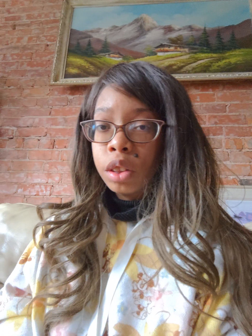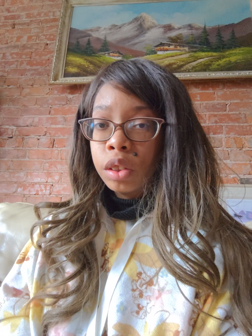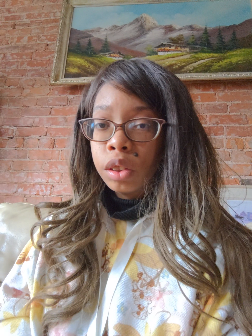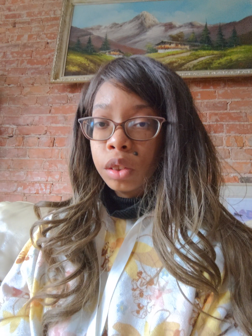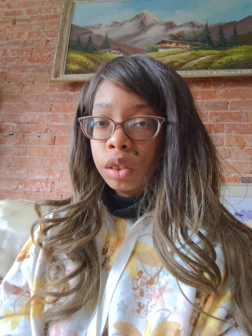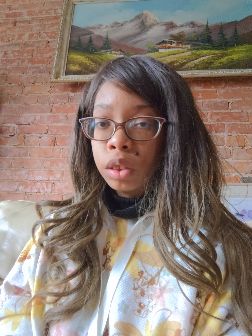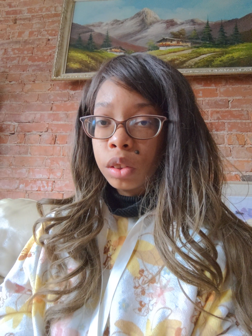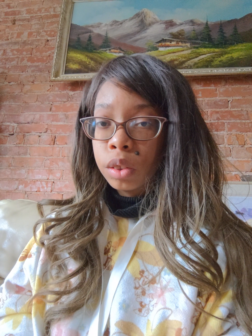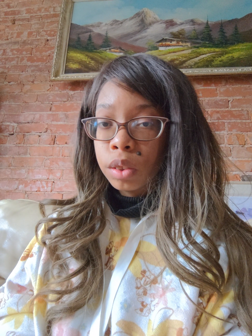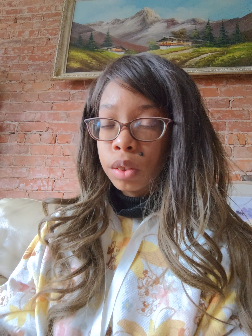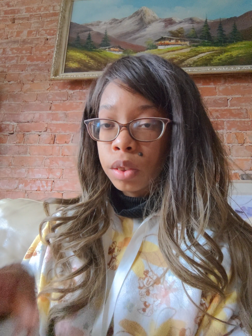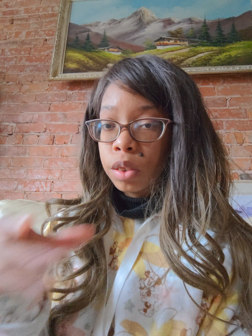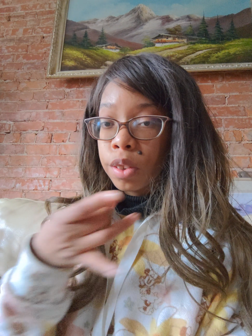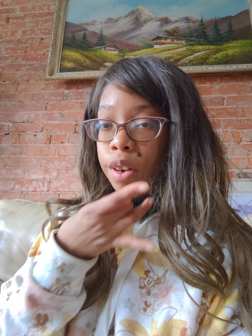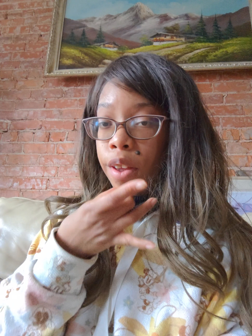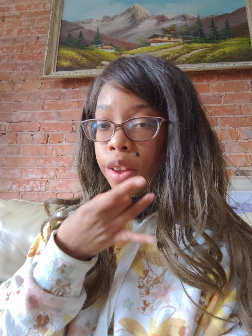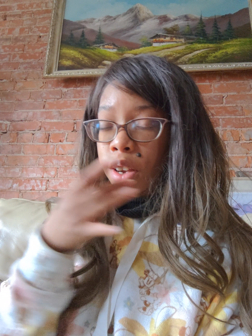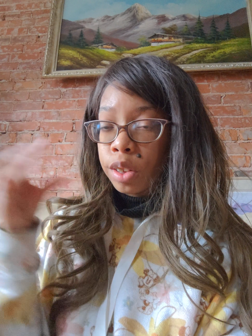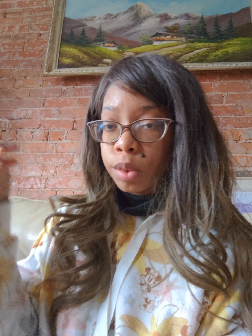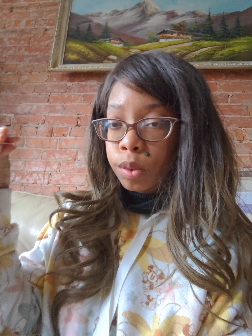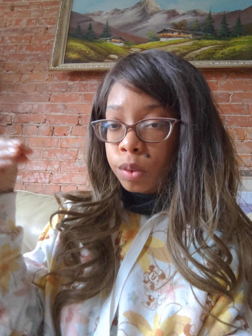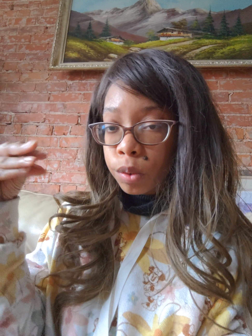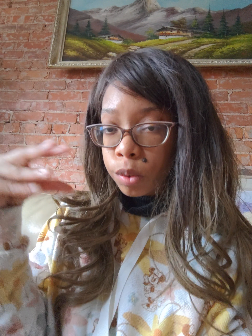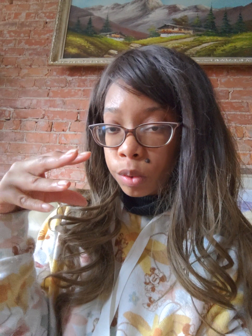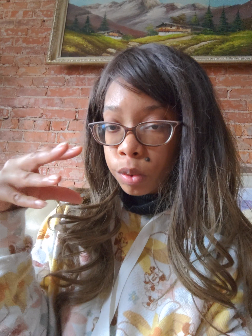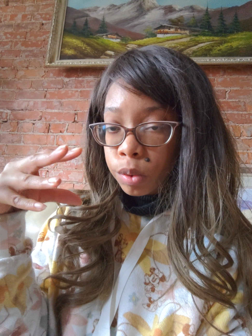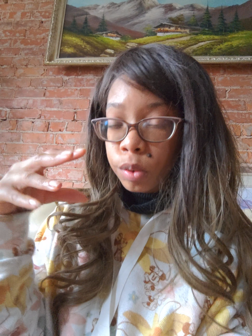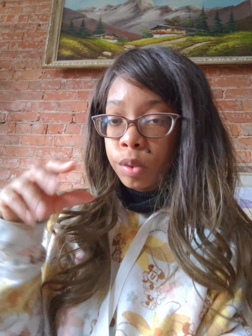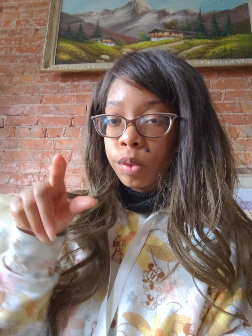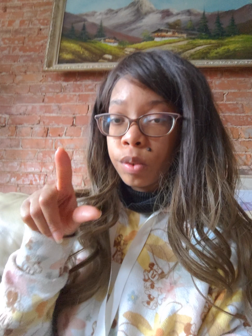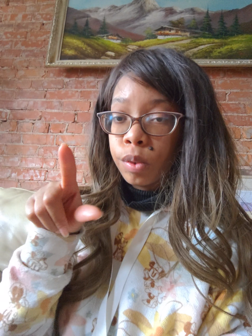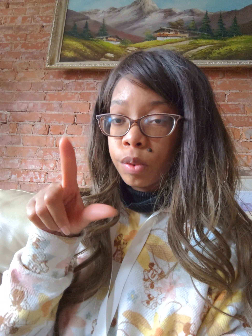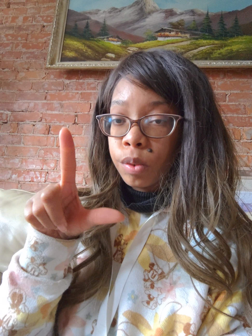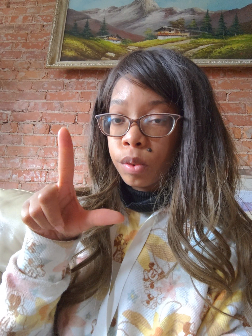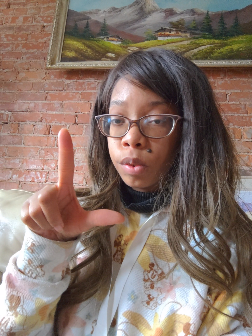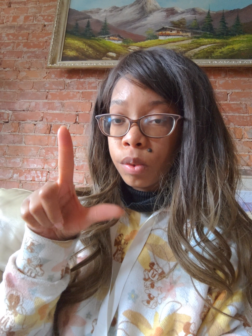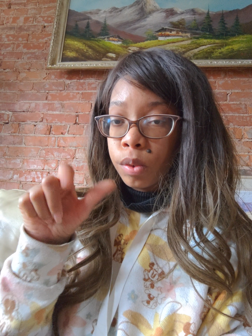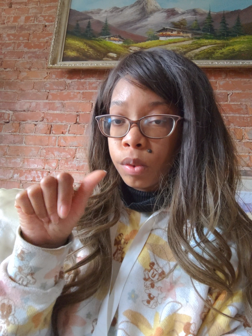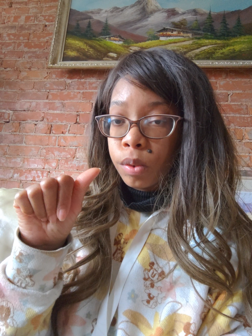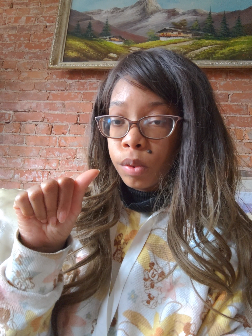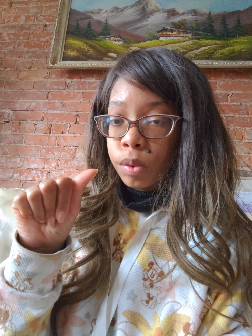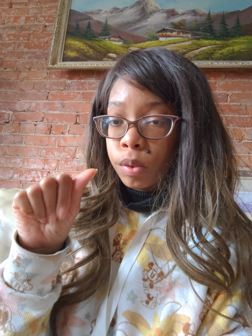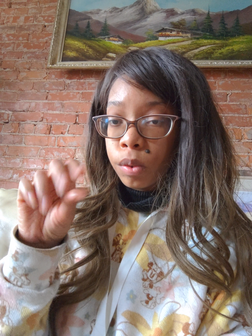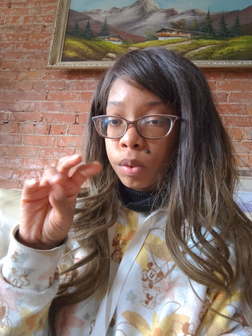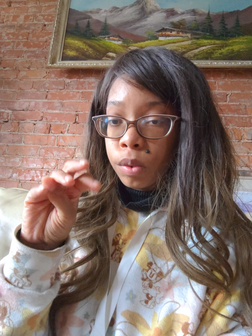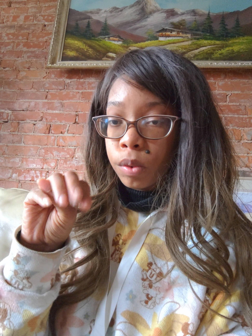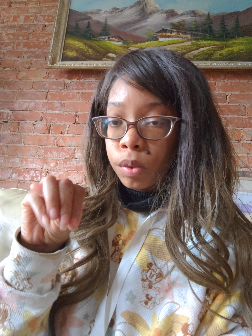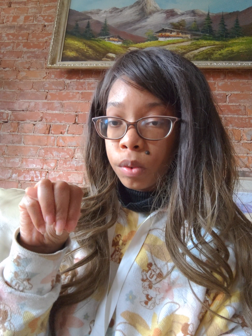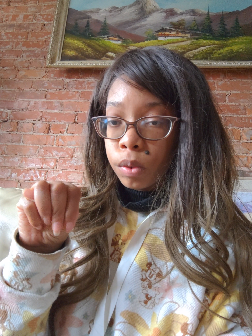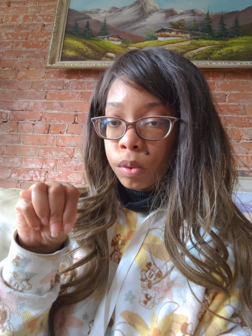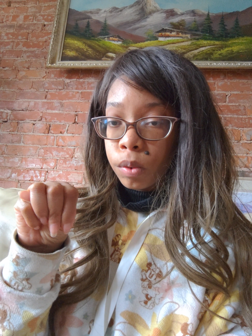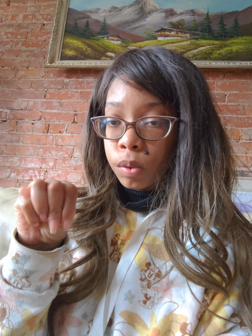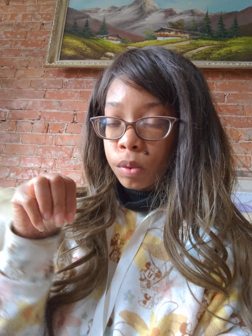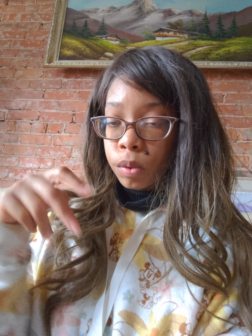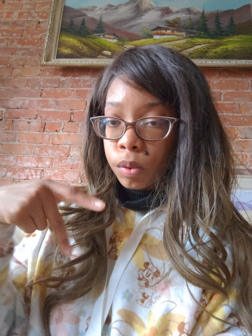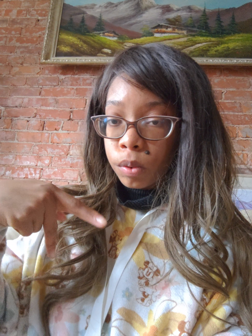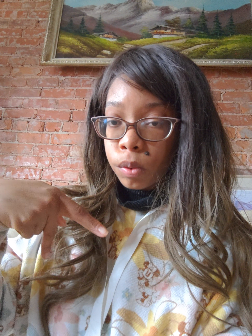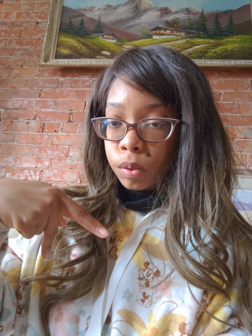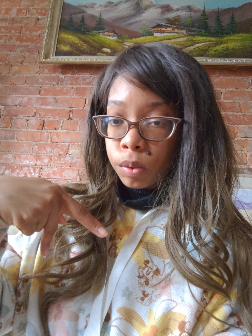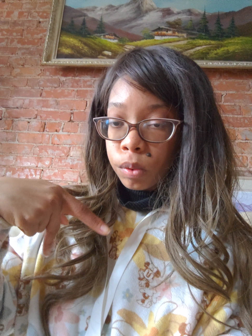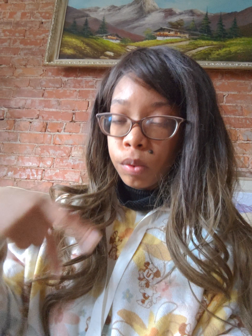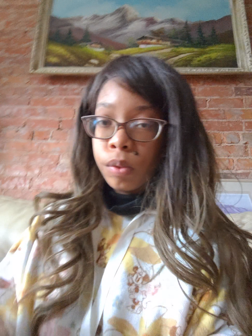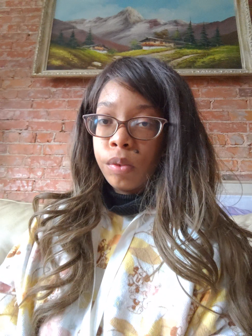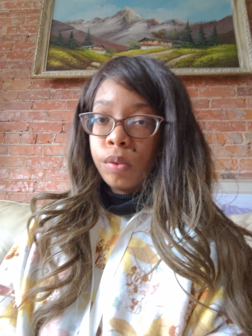lamp